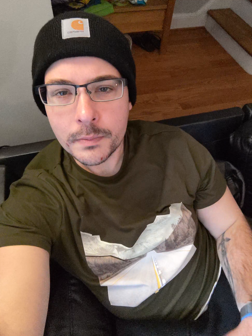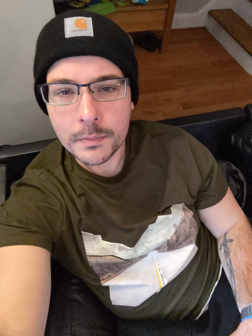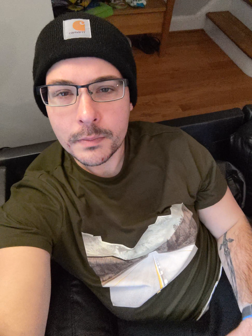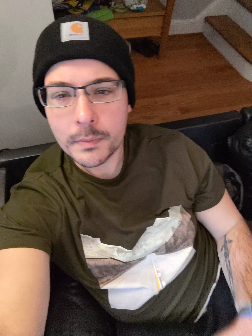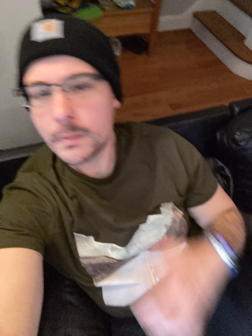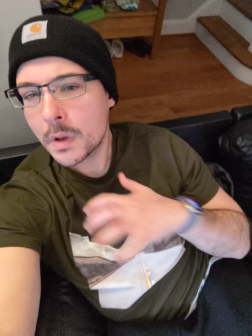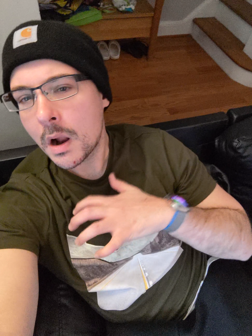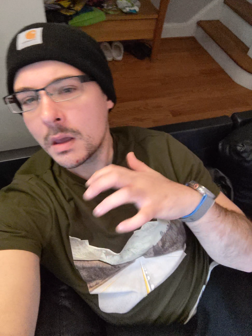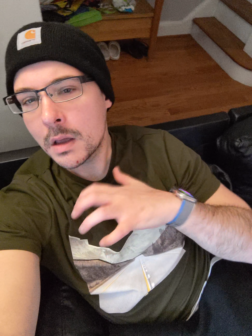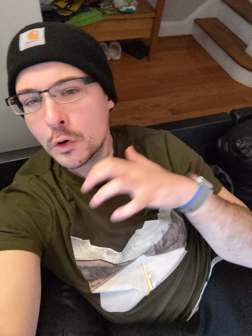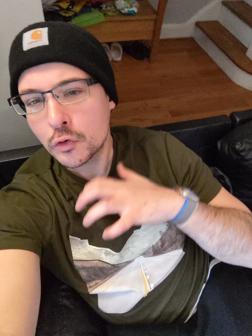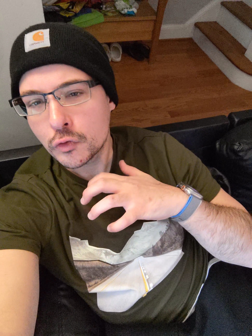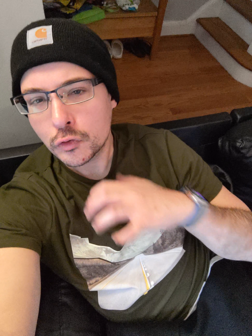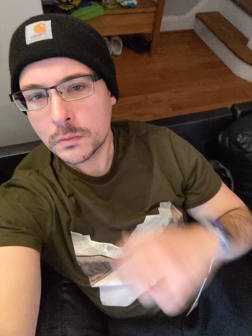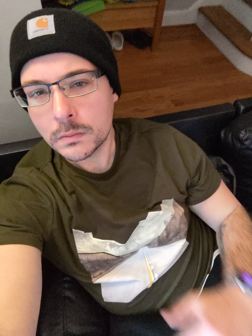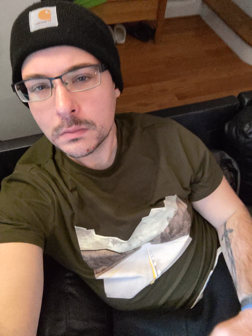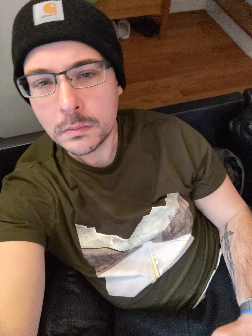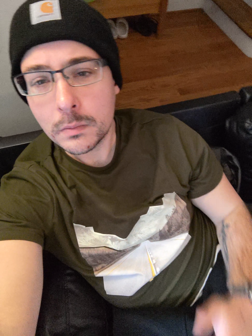alligator